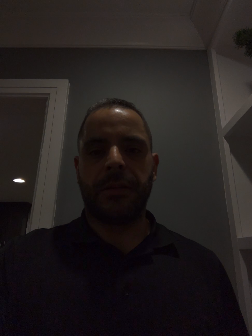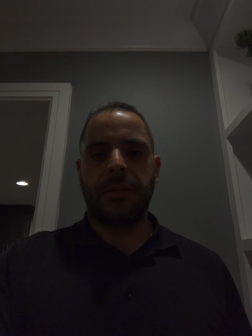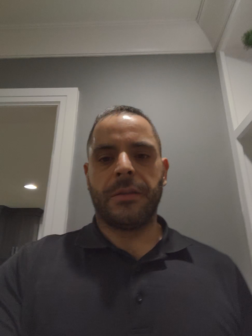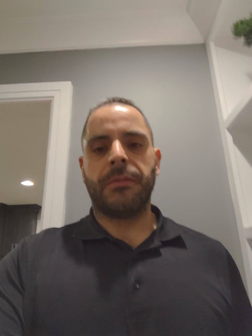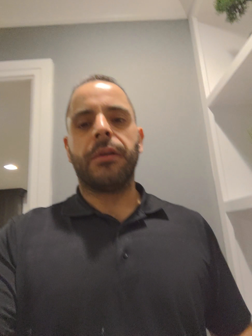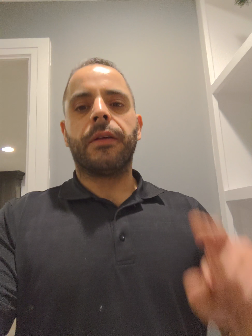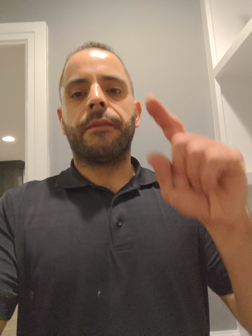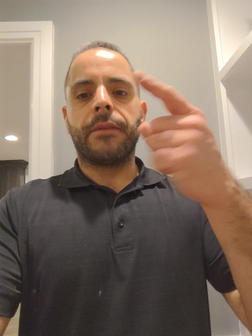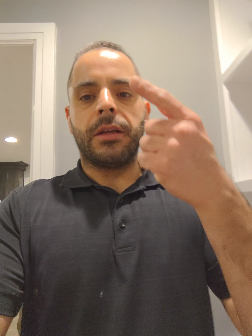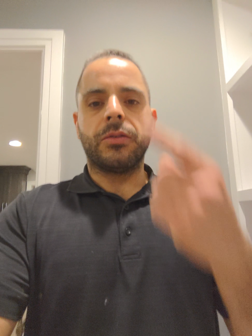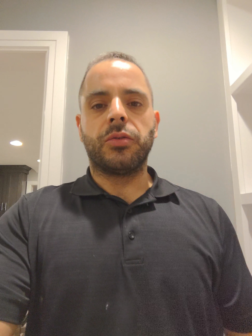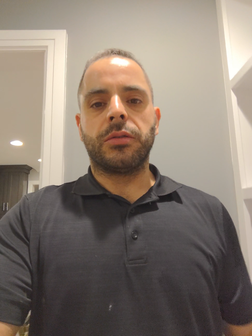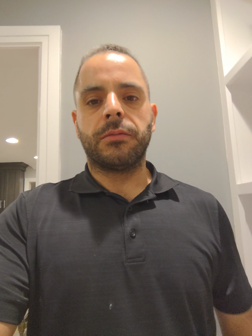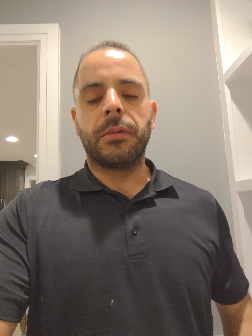first